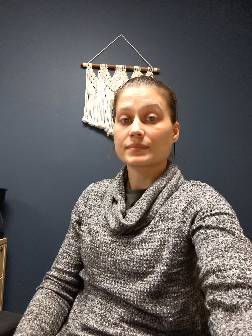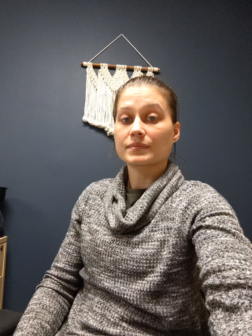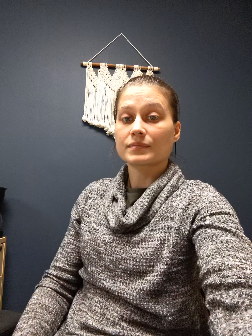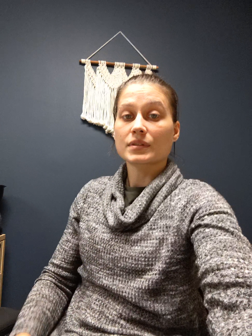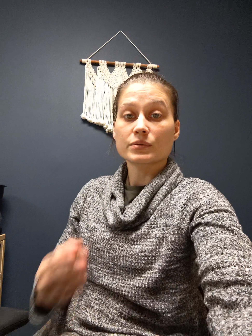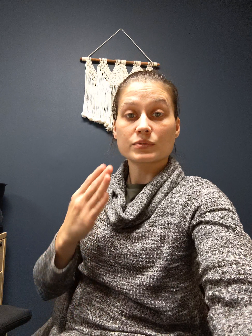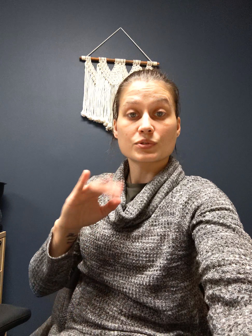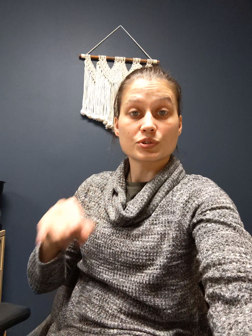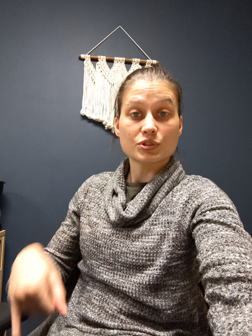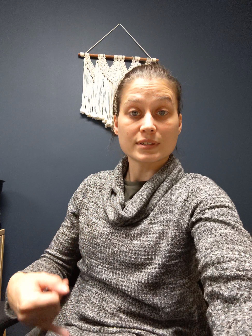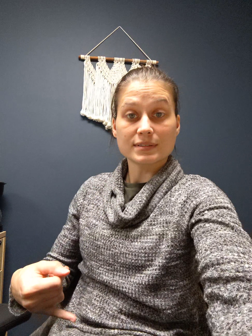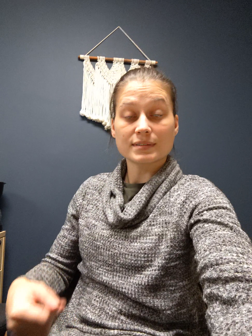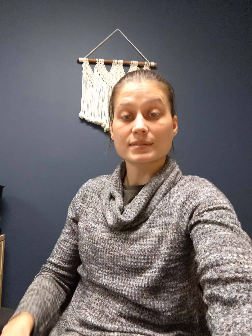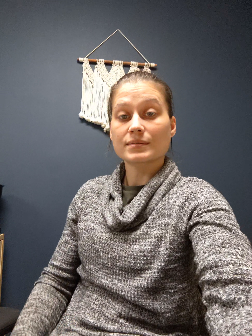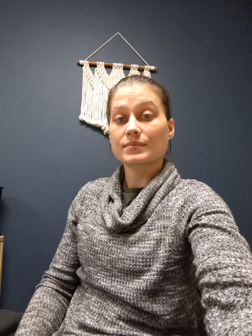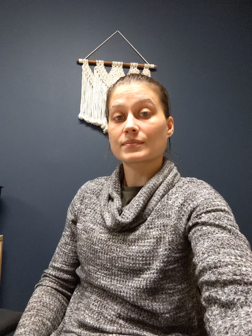jeans